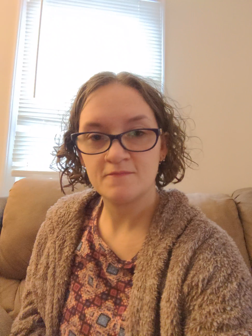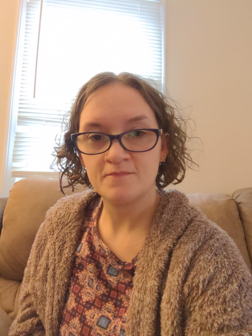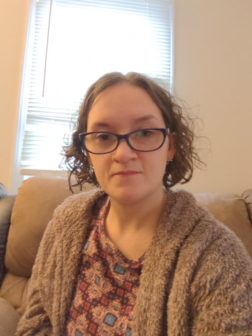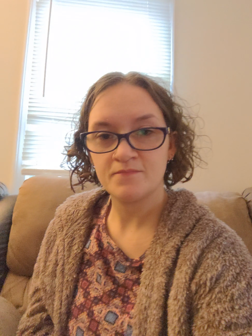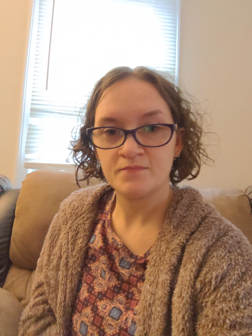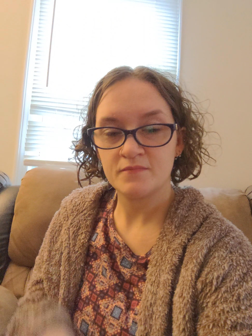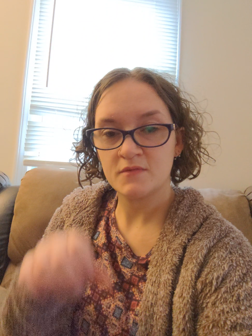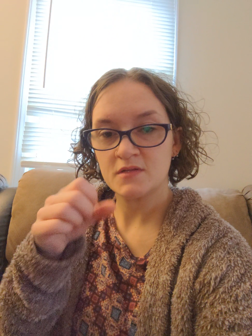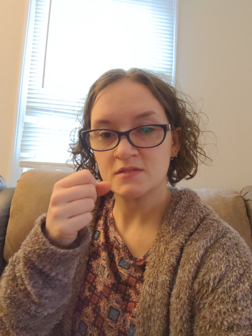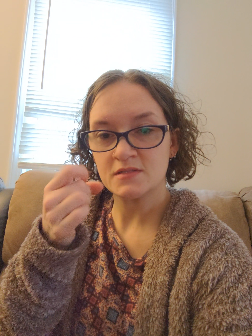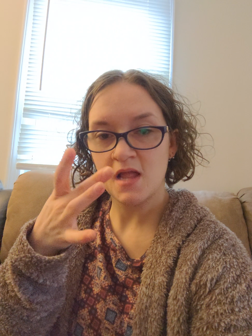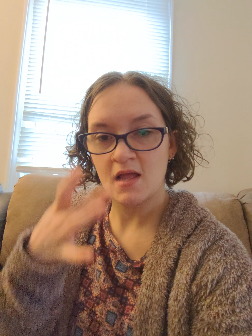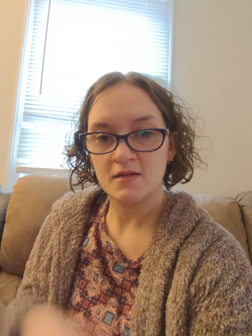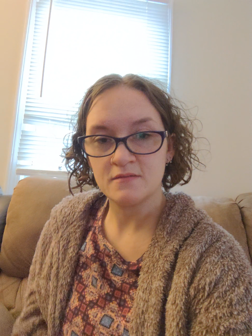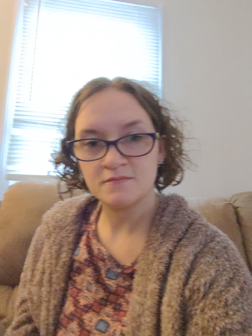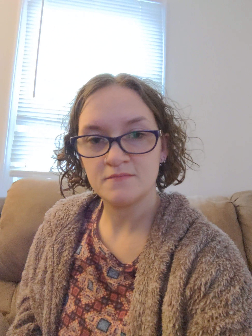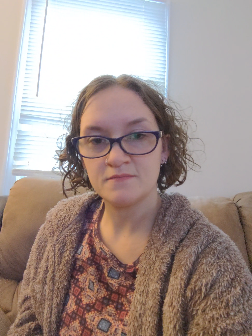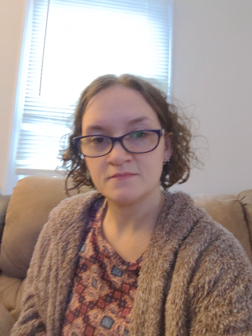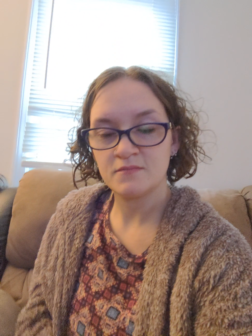snack